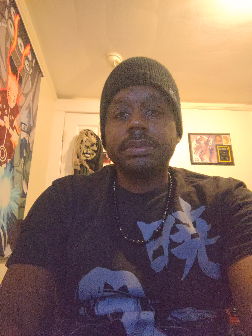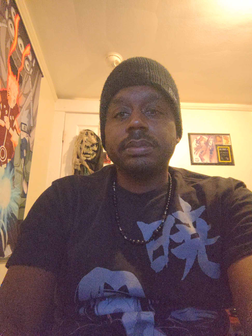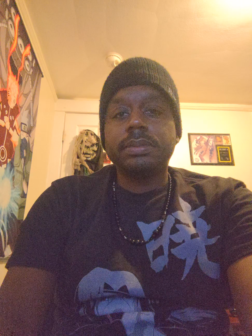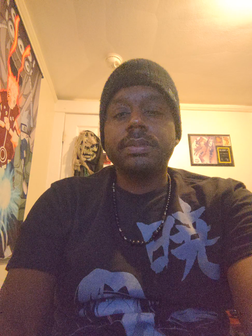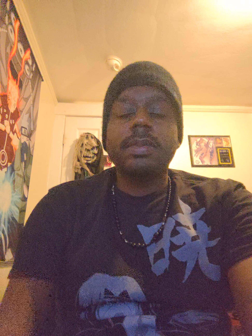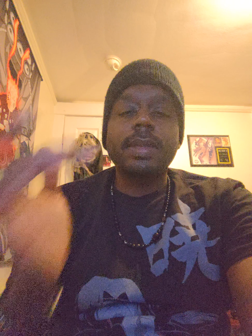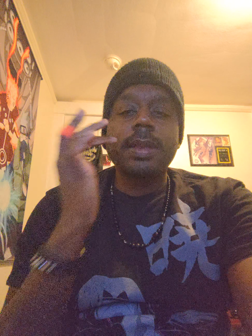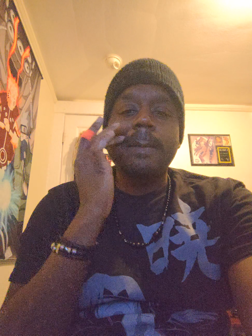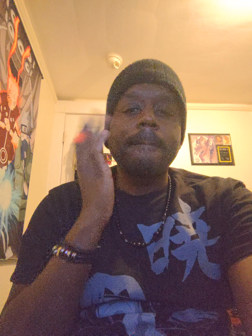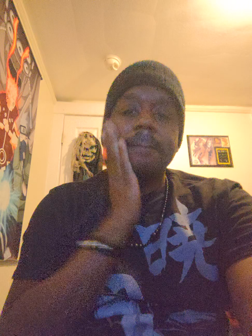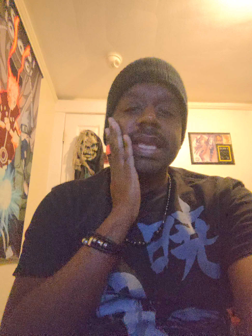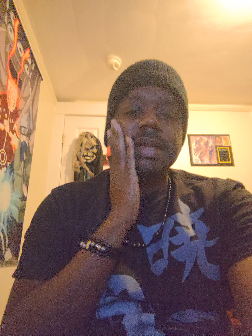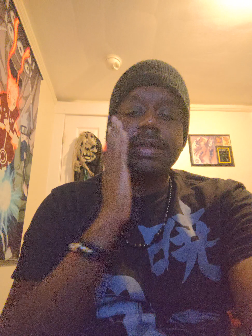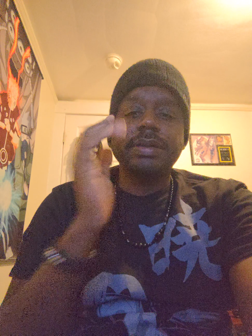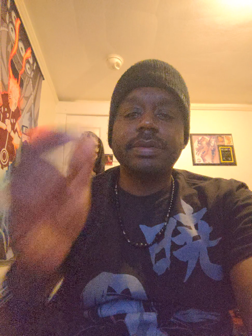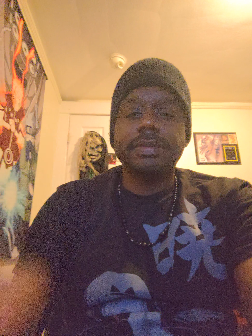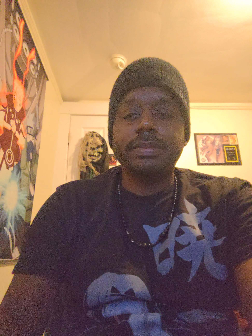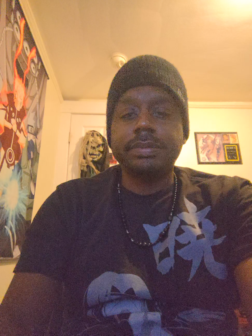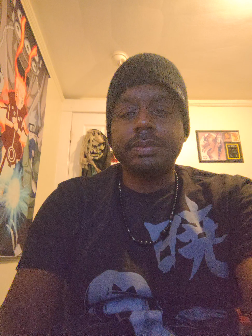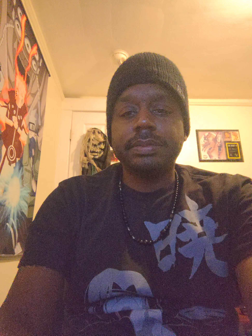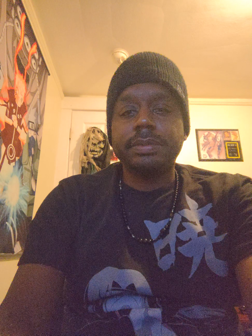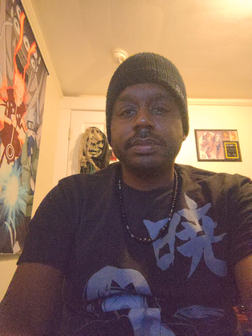bee